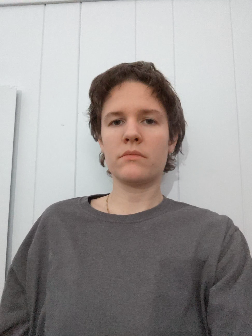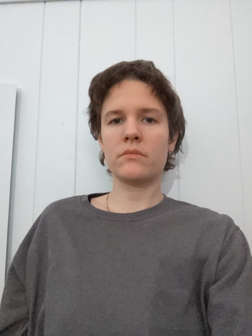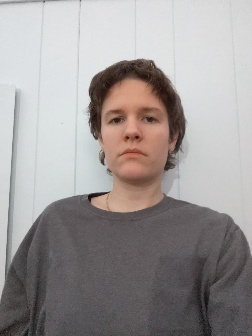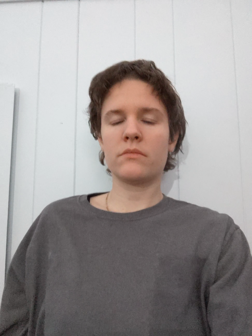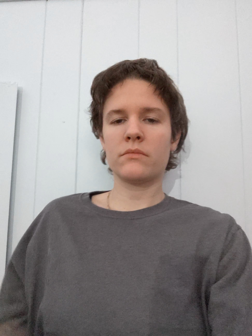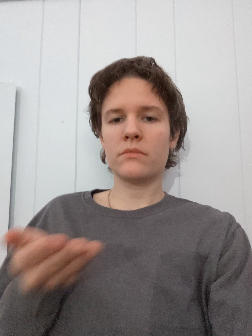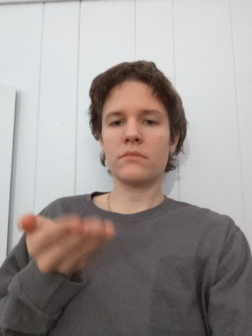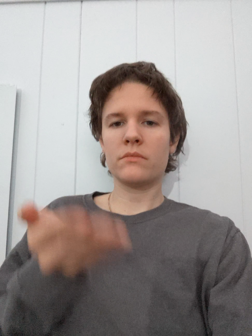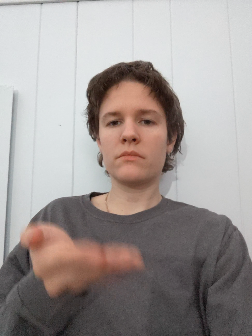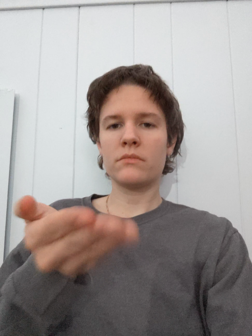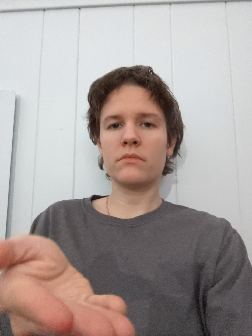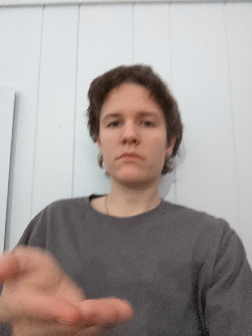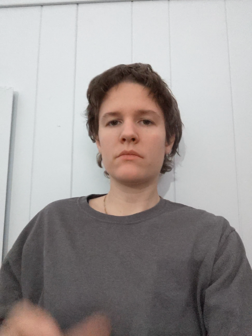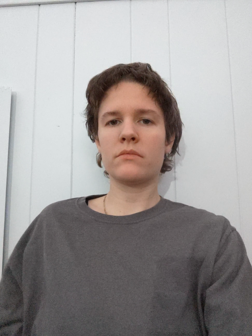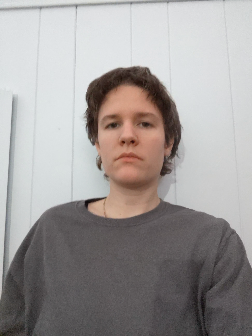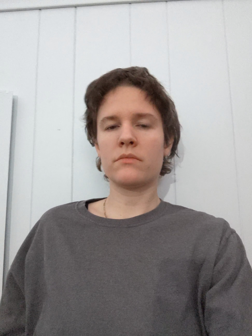boat